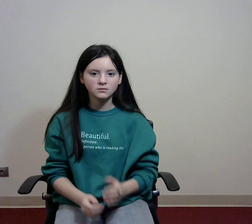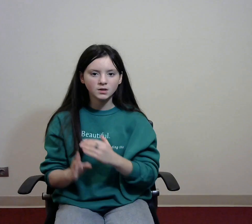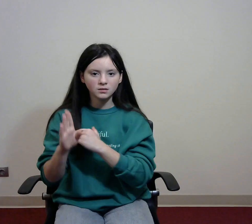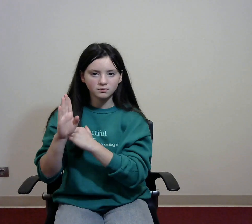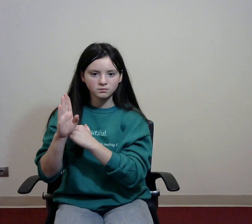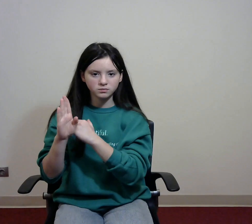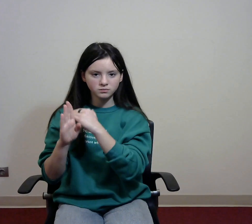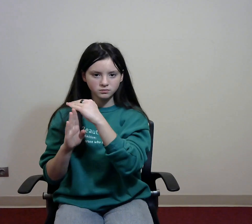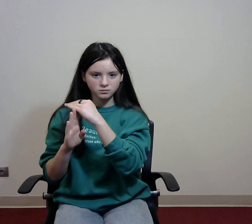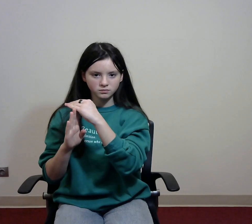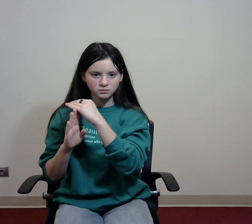uğur